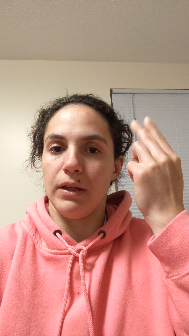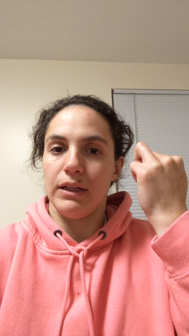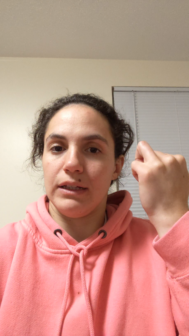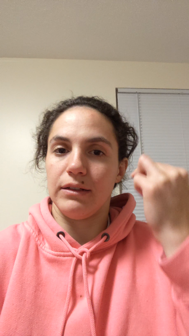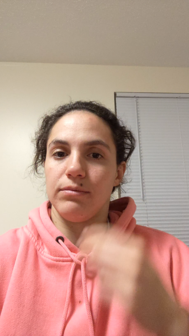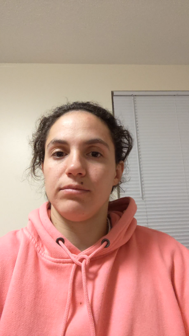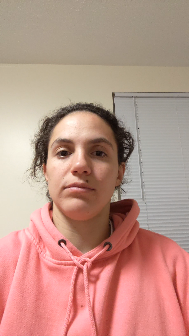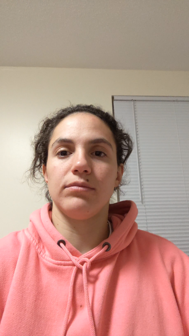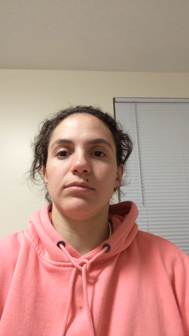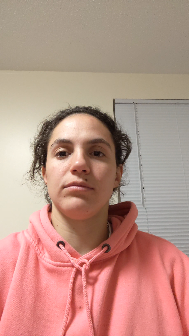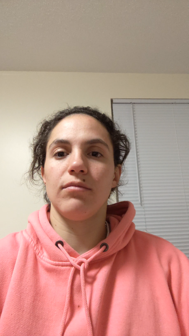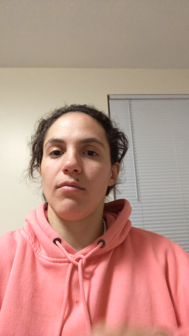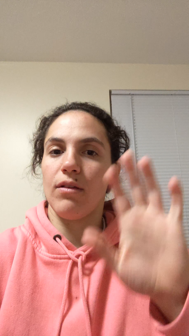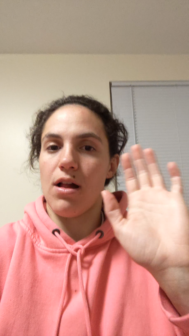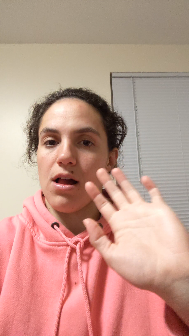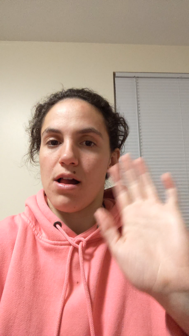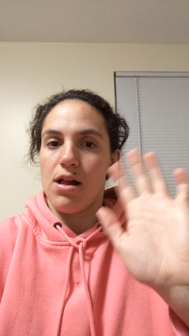hi